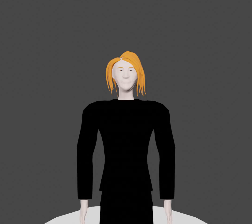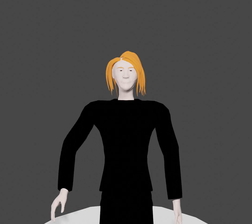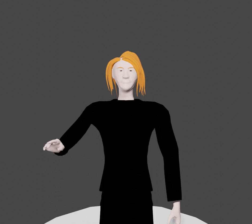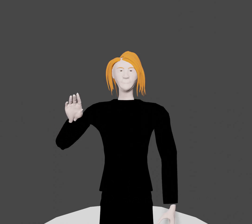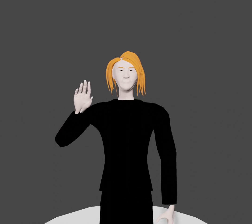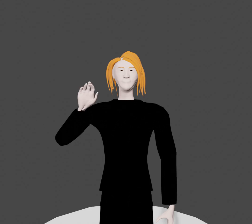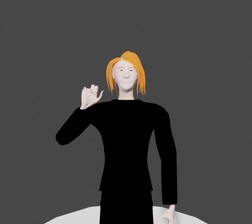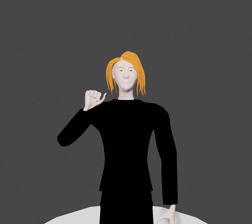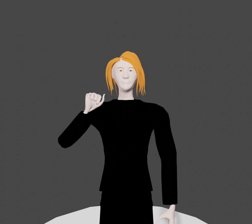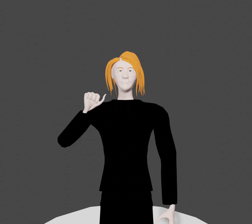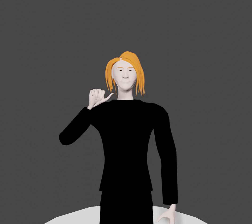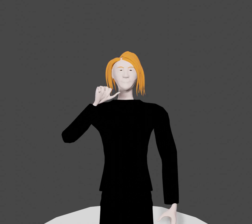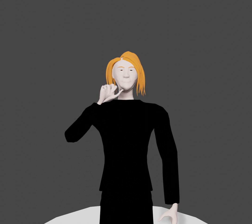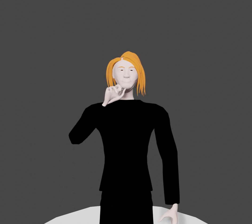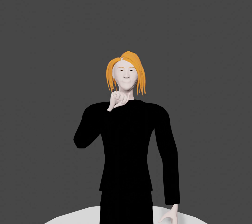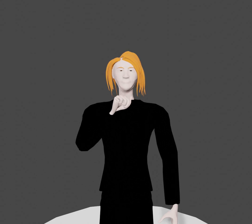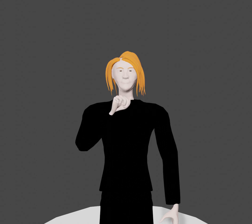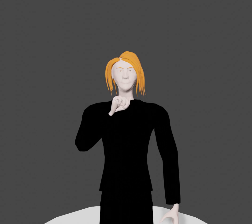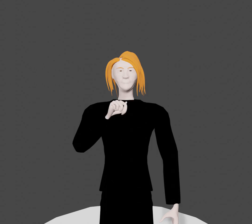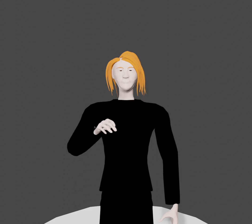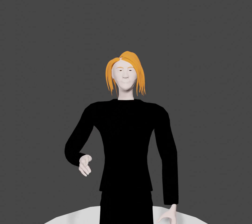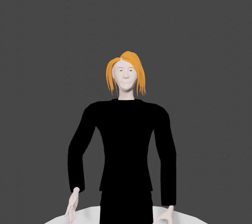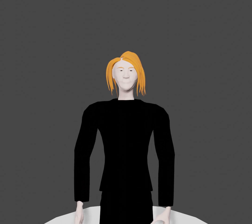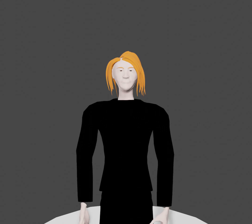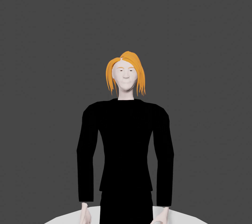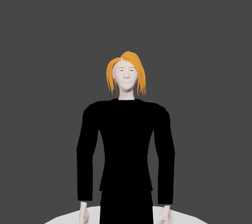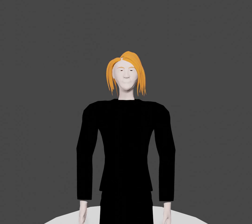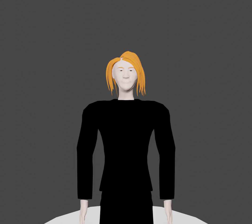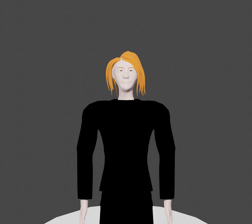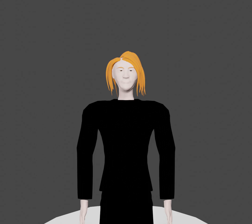Alcoholic Anonymous